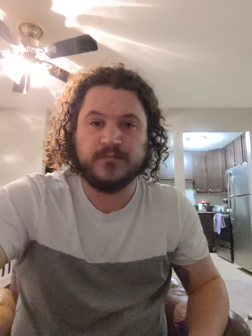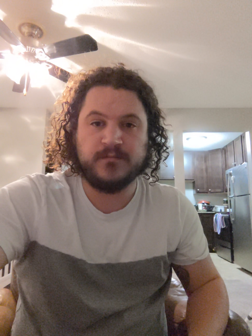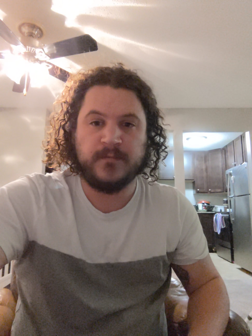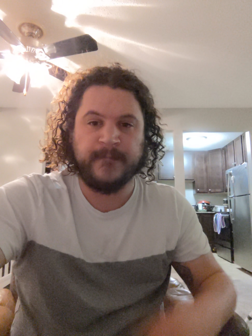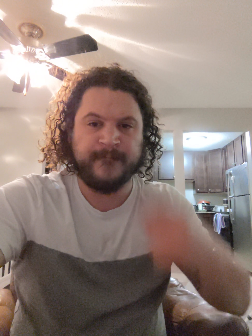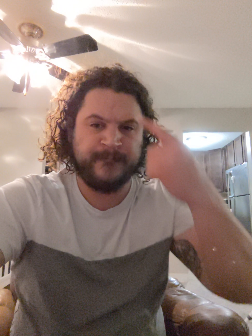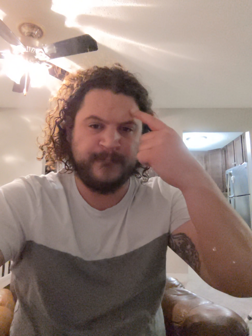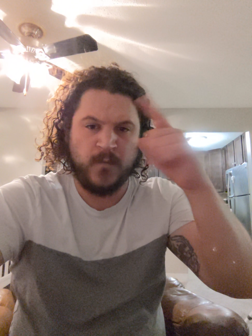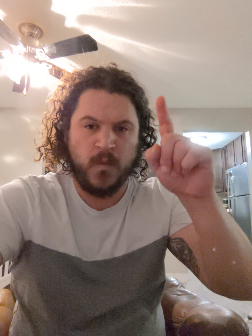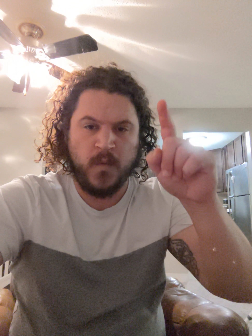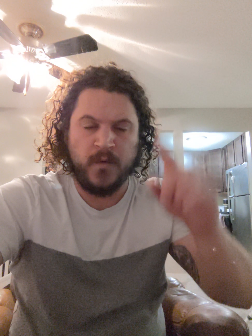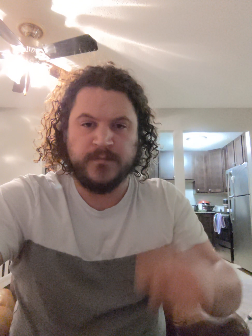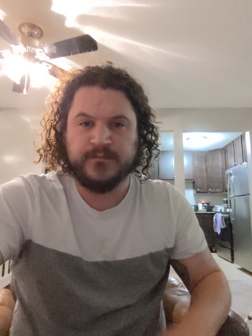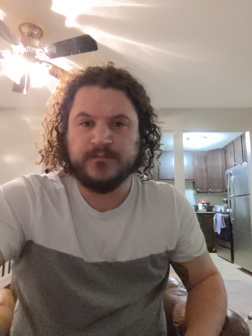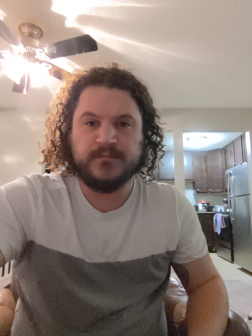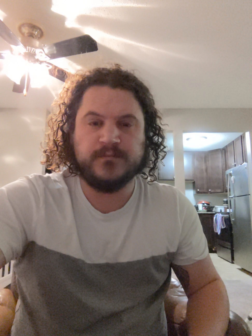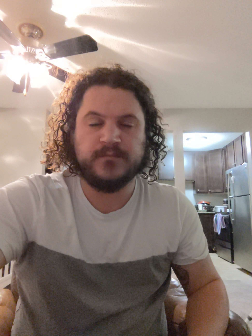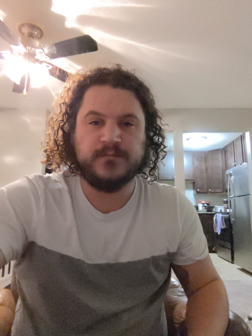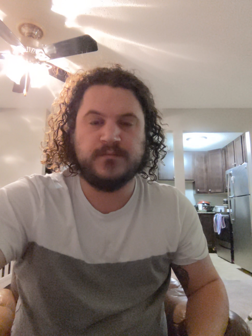for